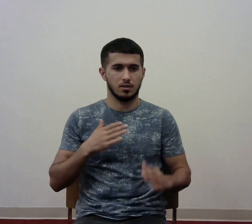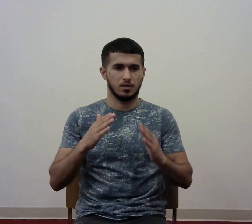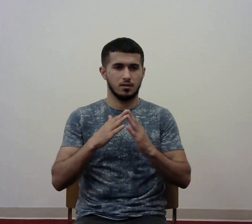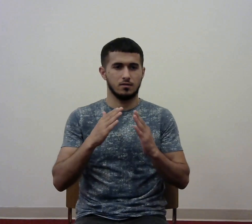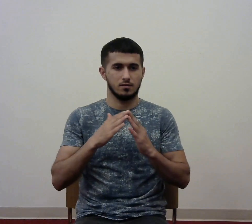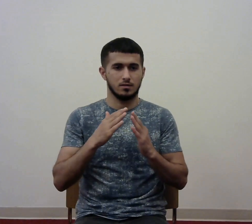ev